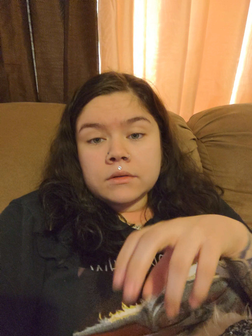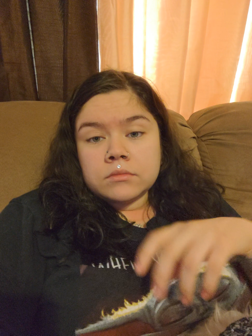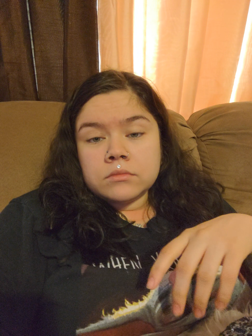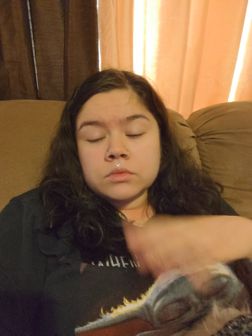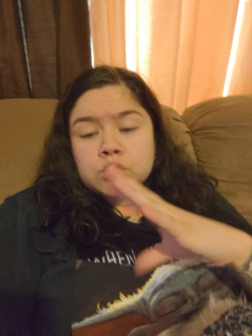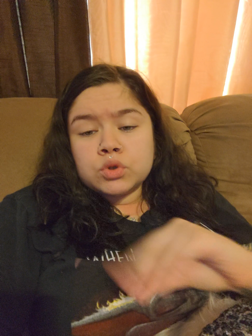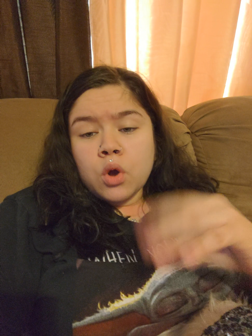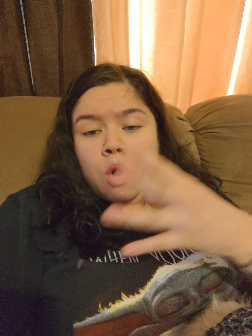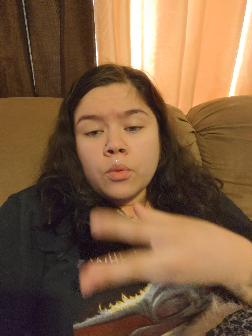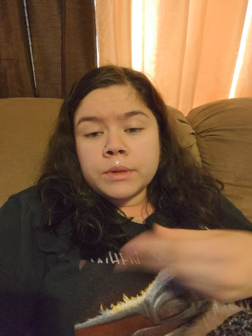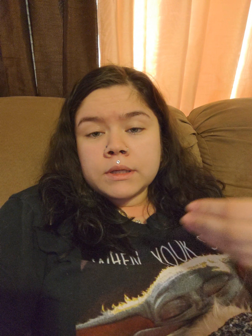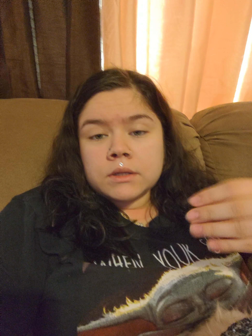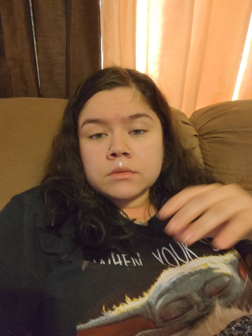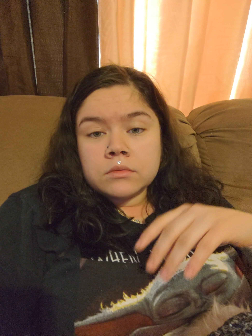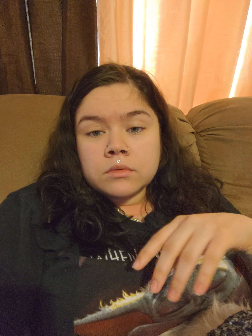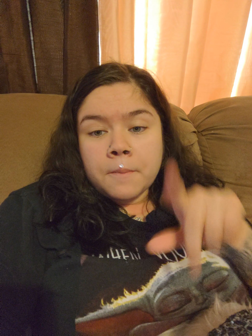story